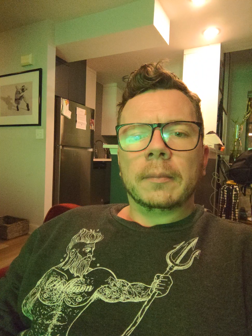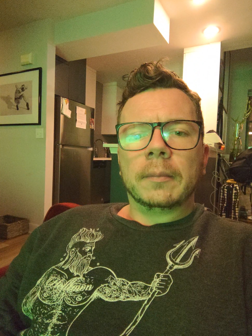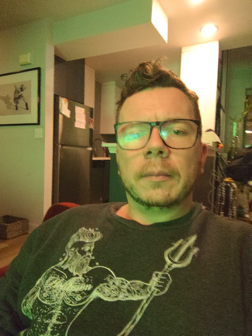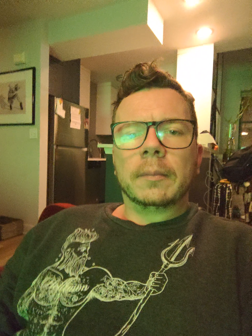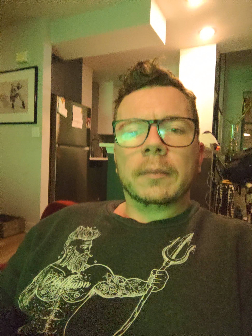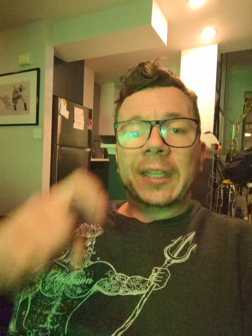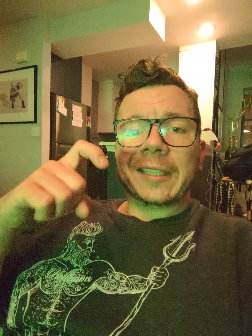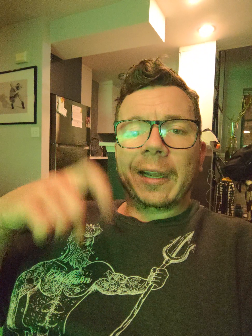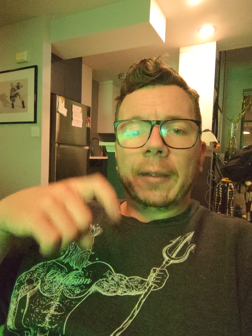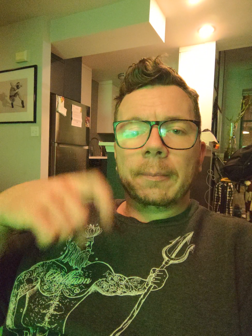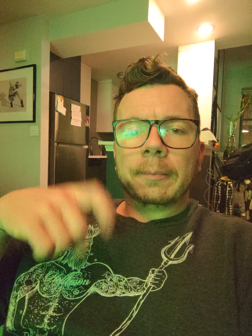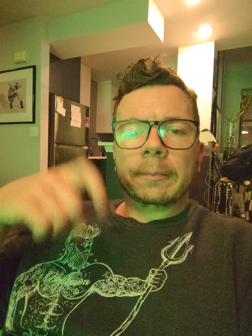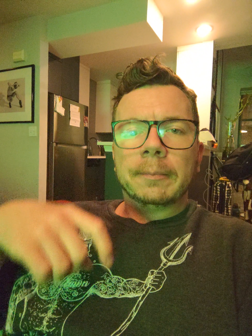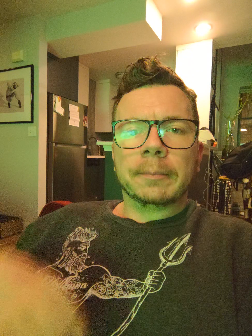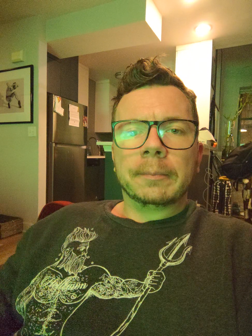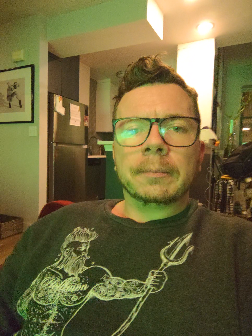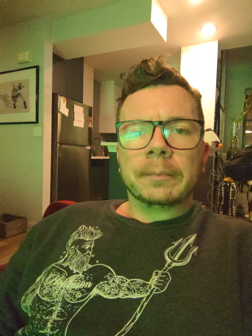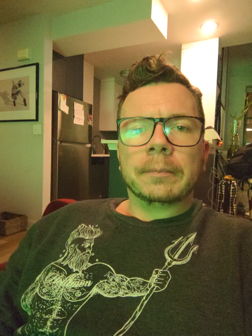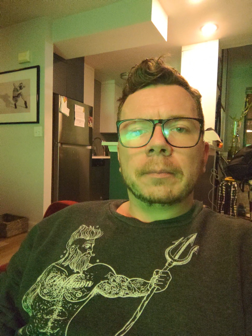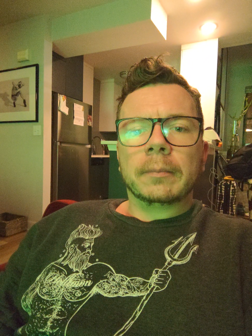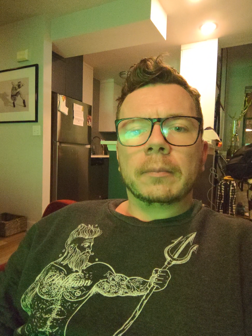time